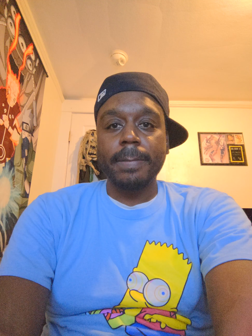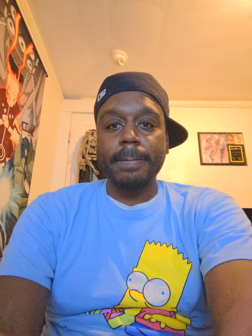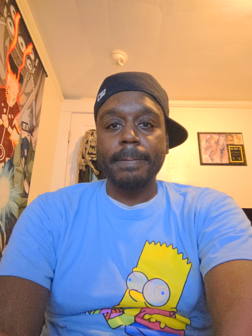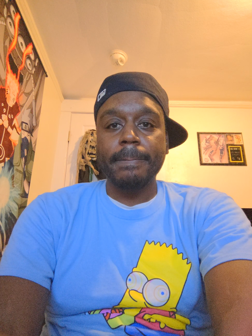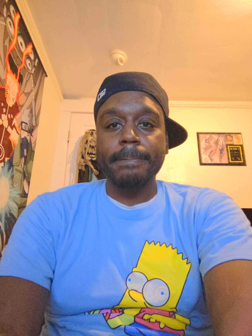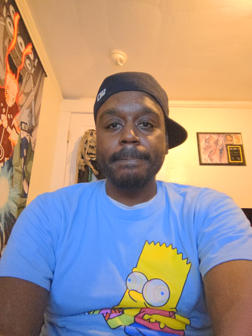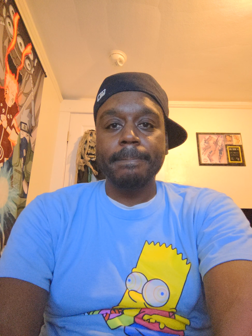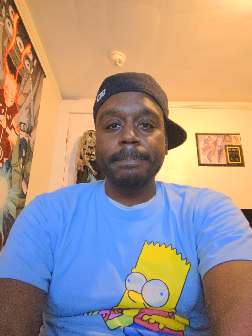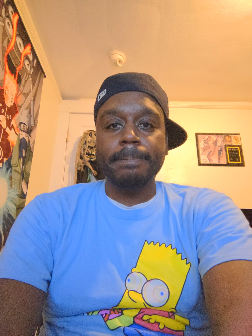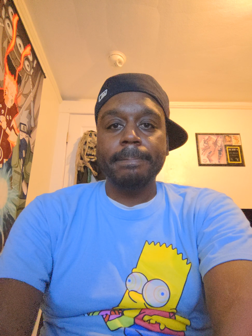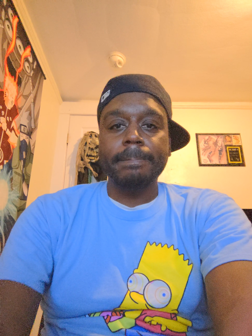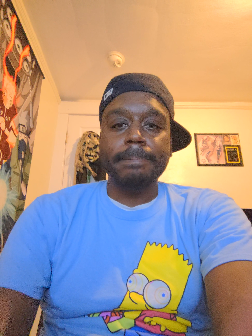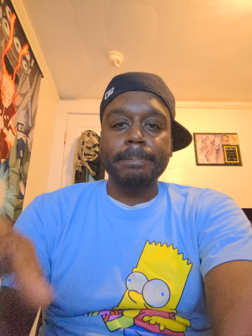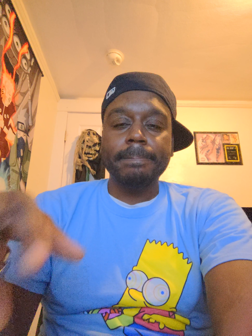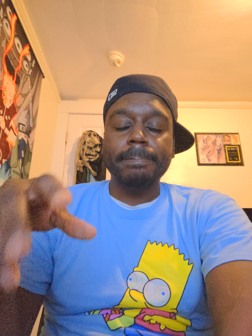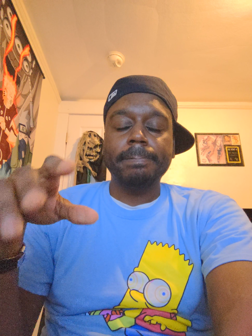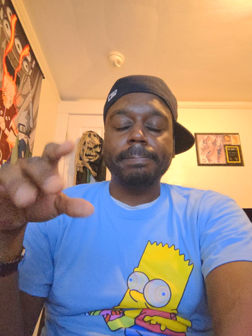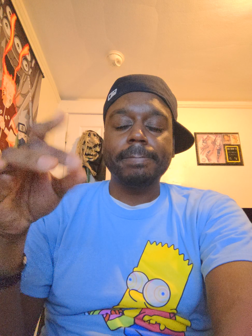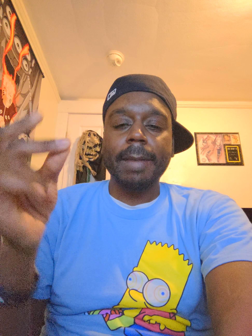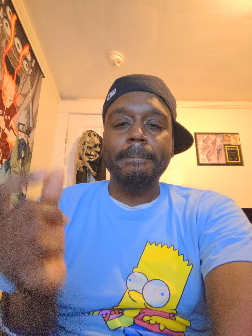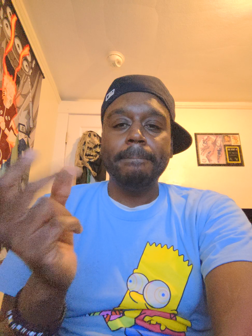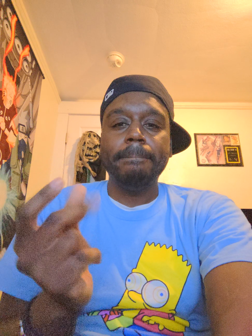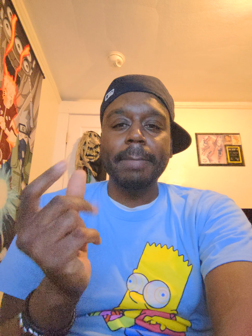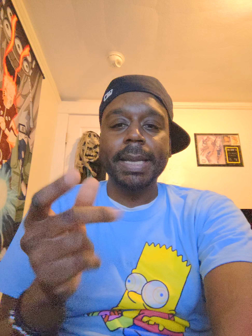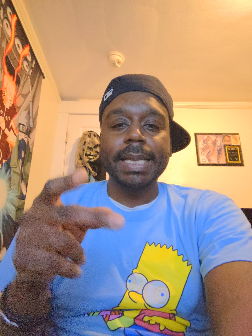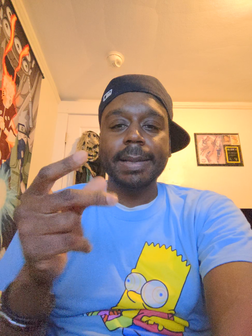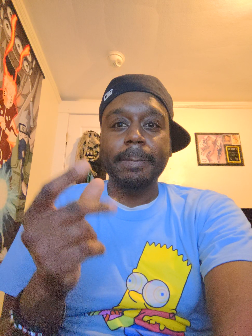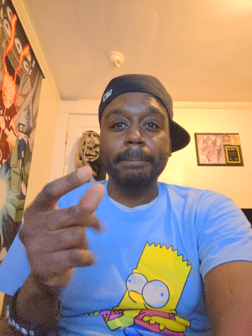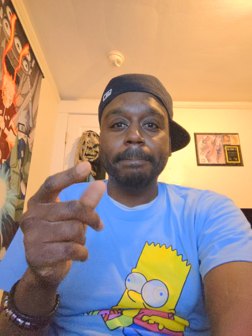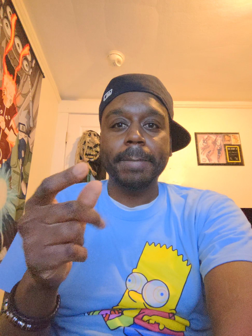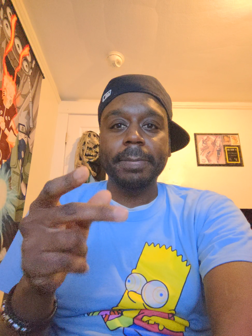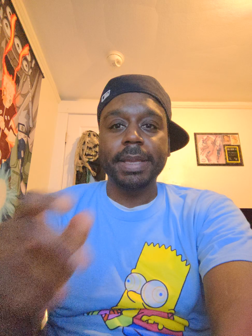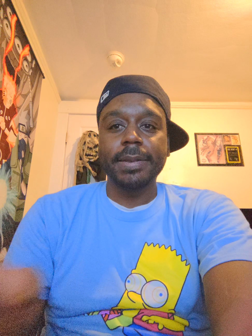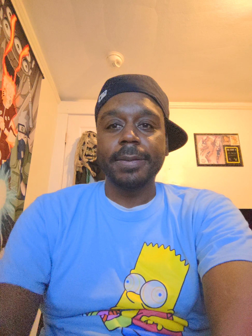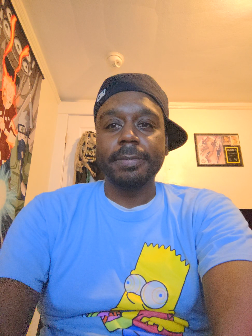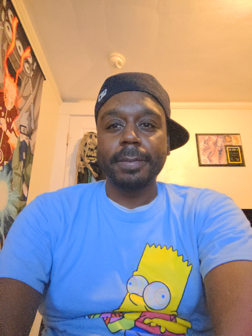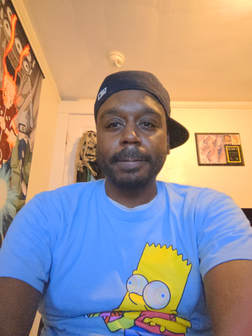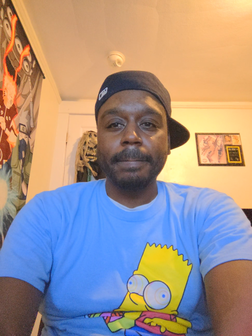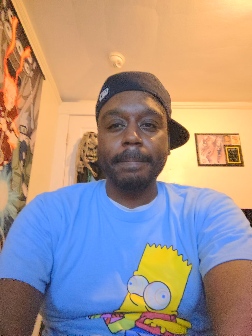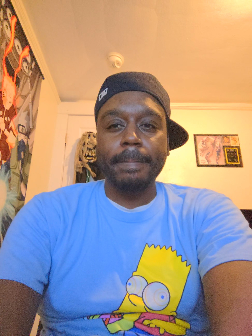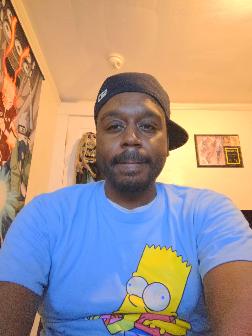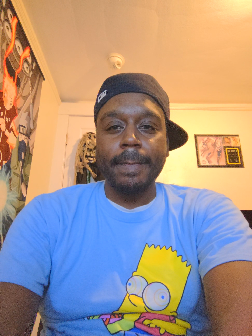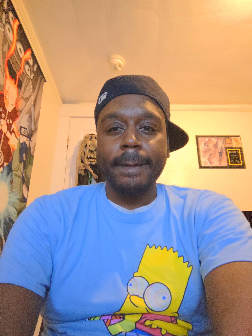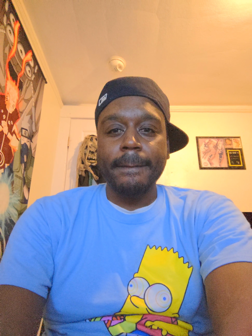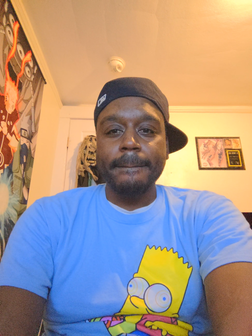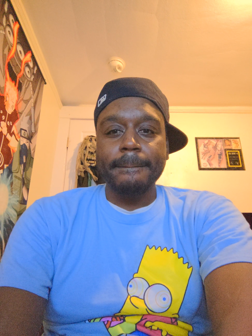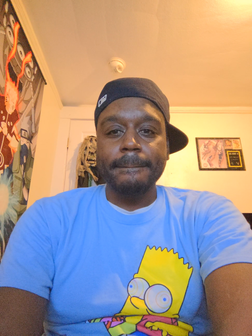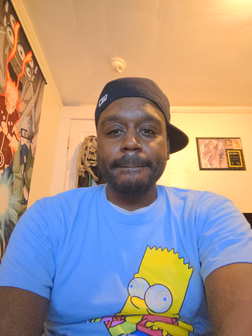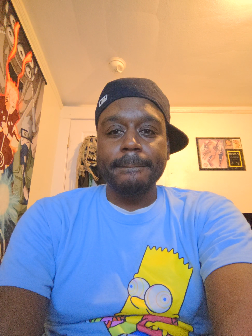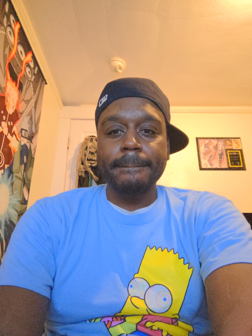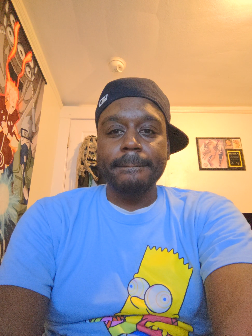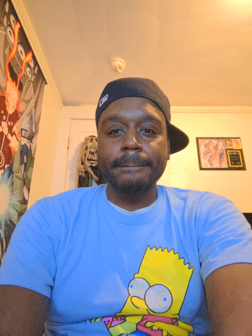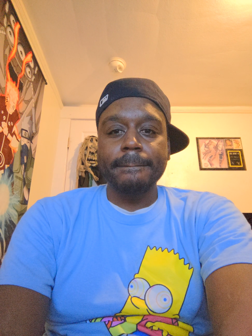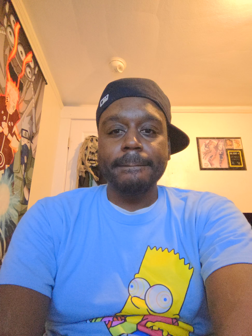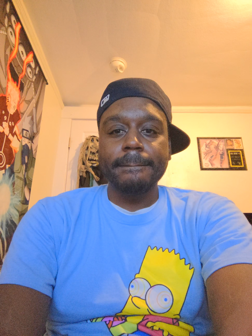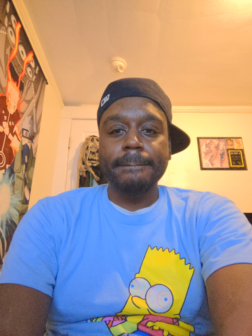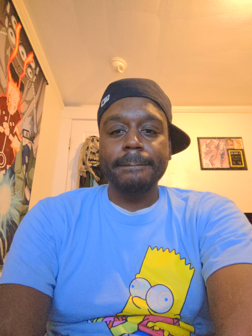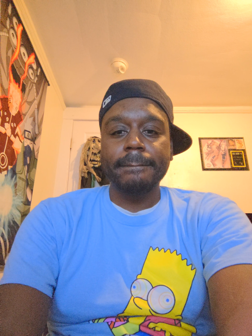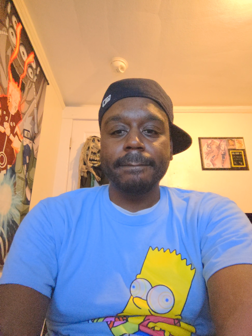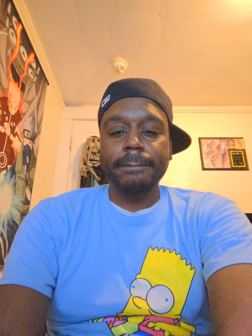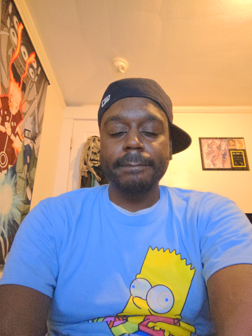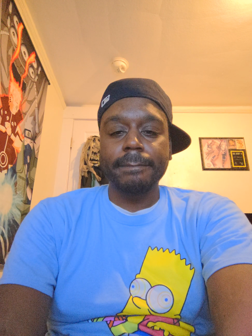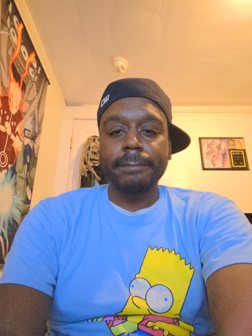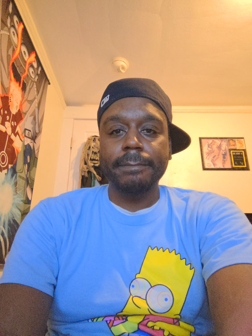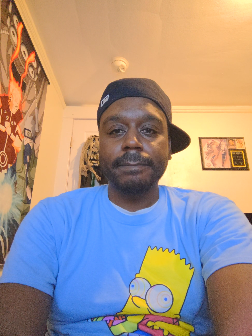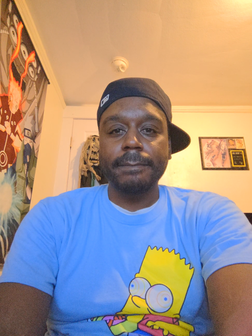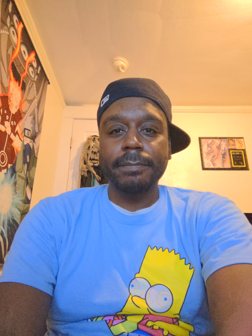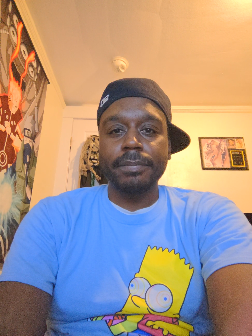puppy